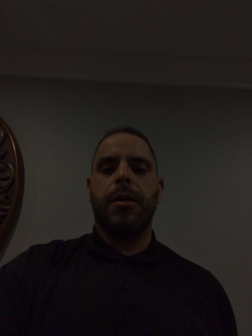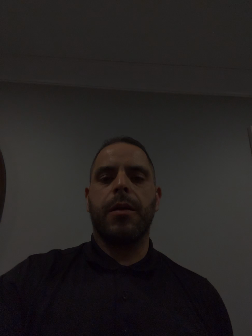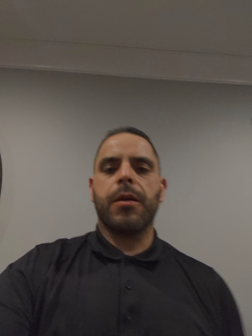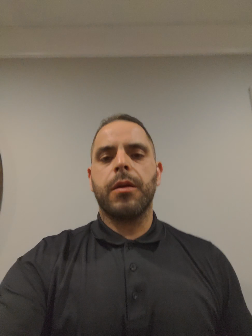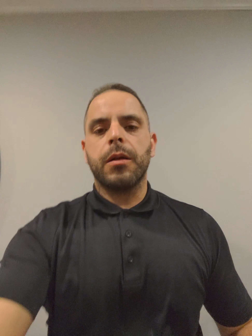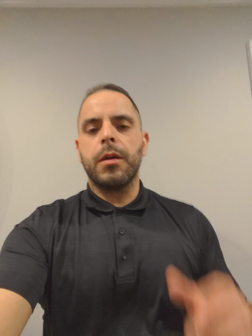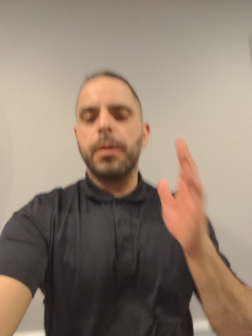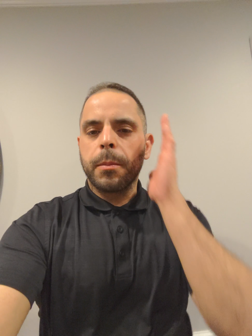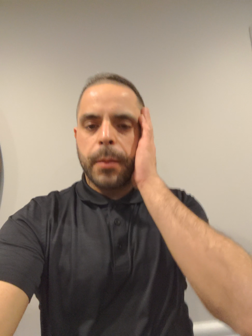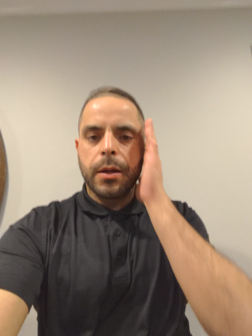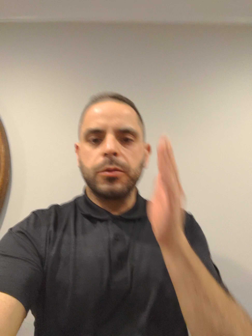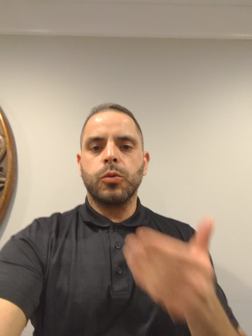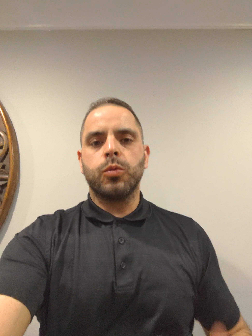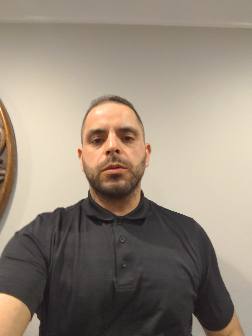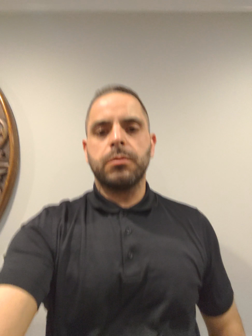bedroom